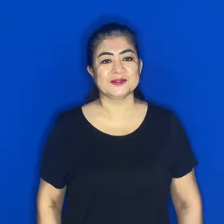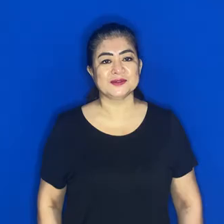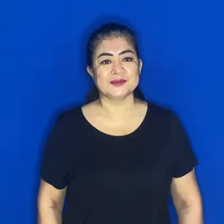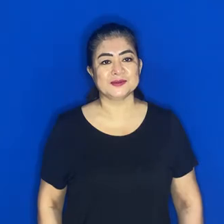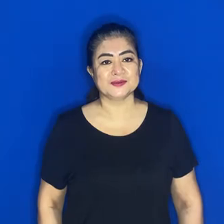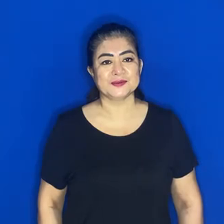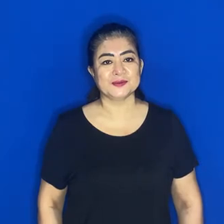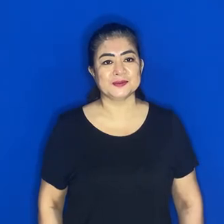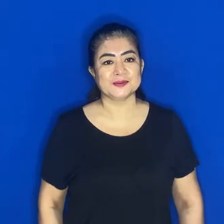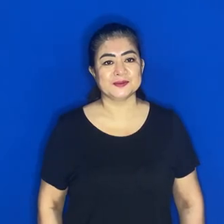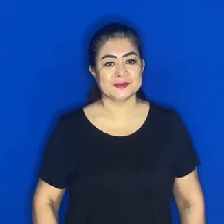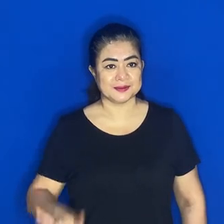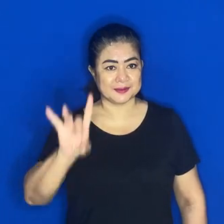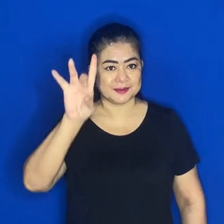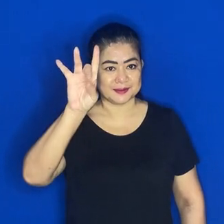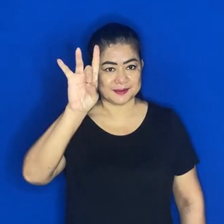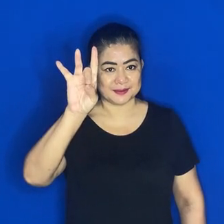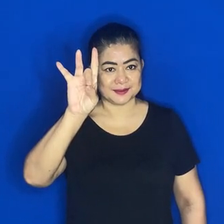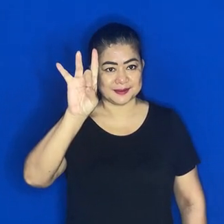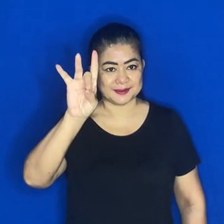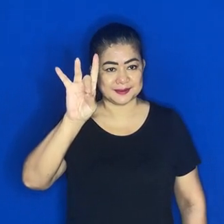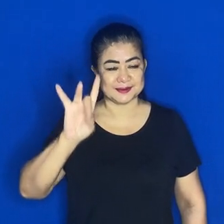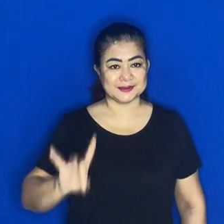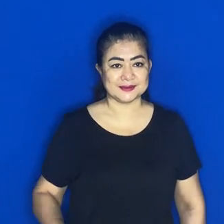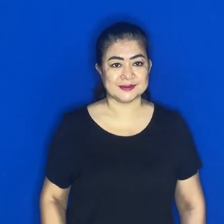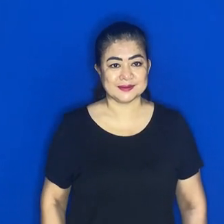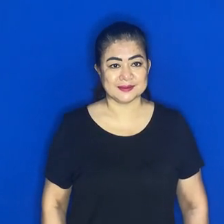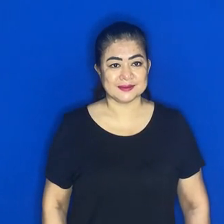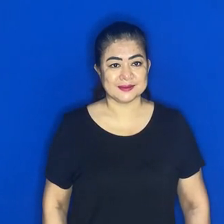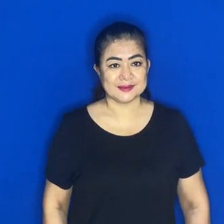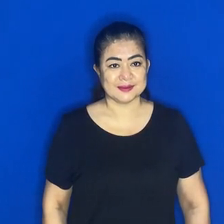eight